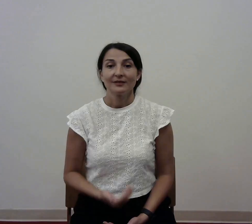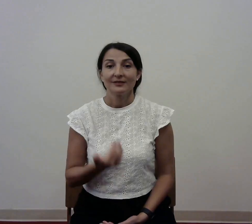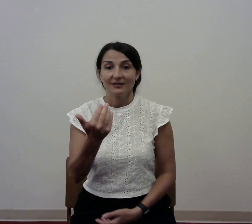siz